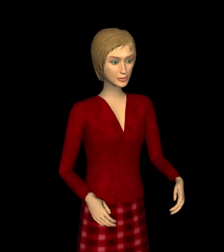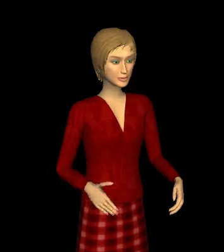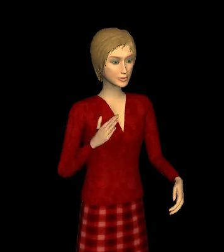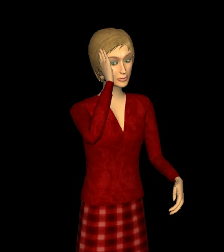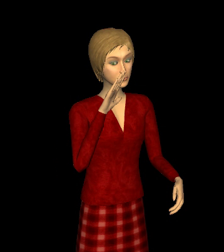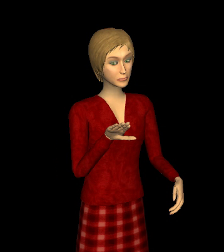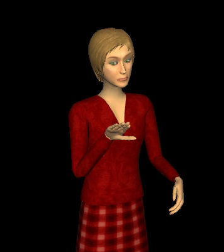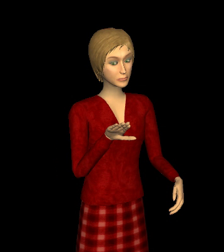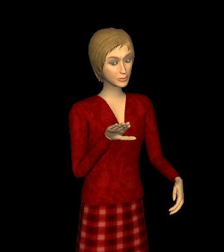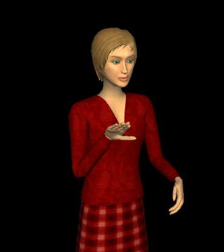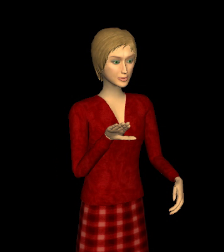لا أعلم